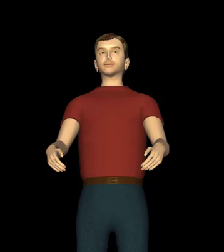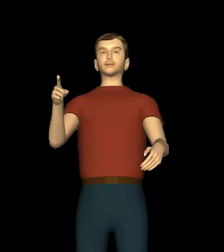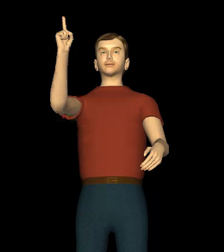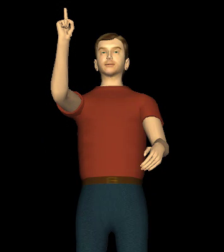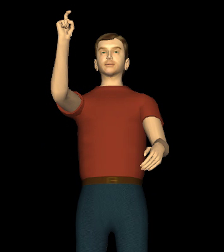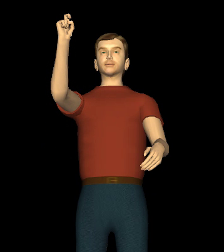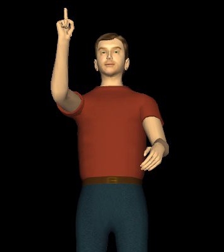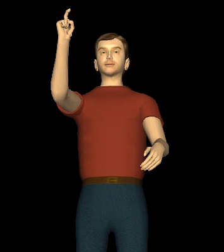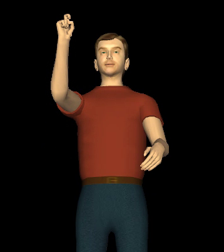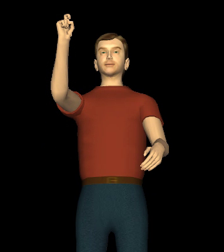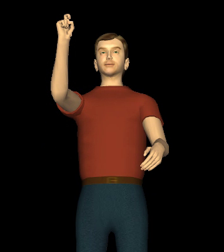ماء